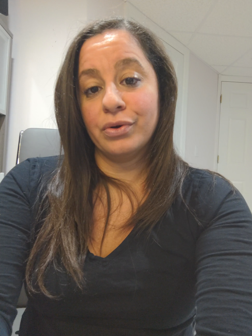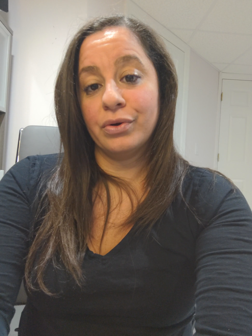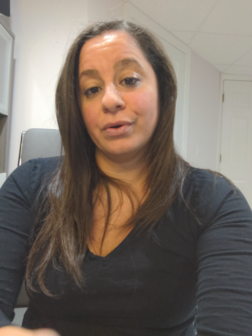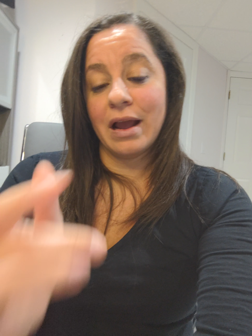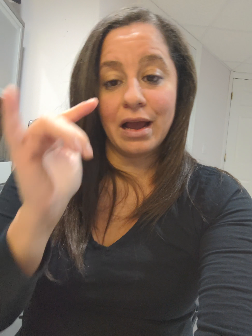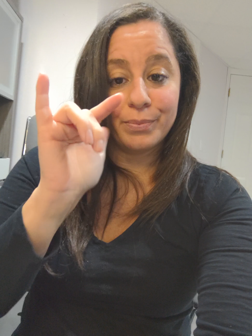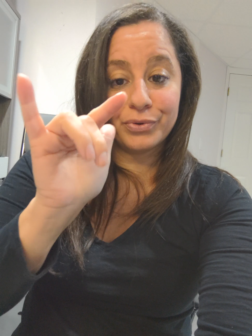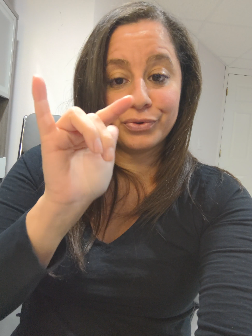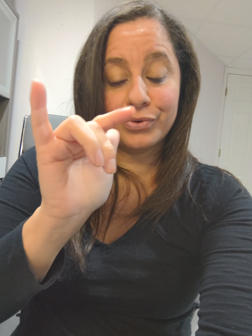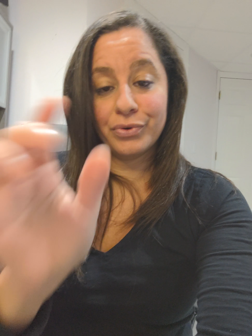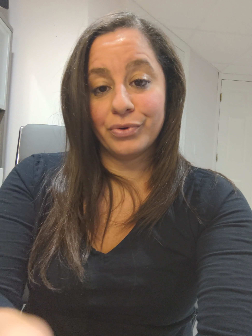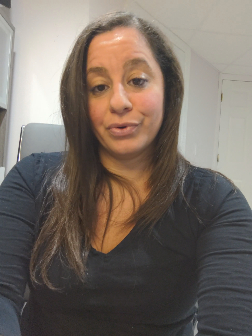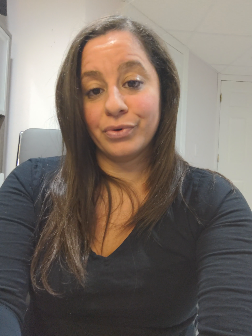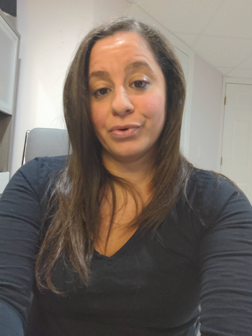airplane